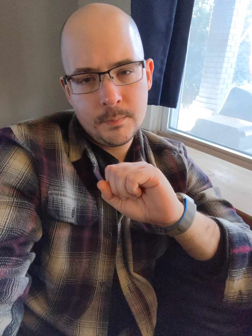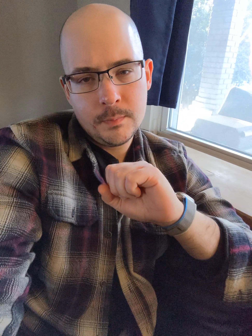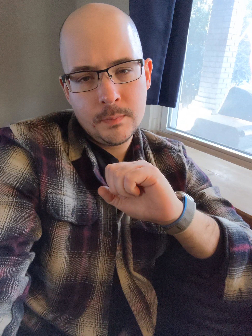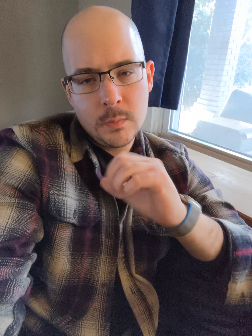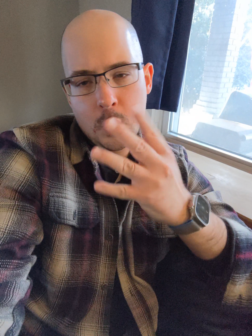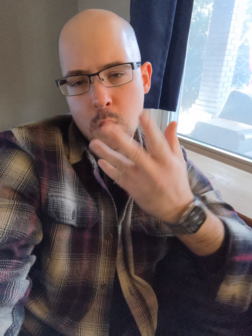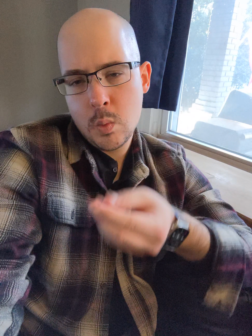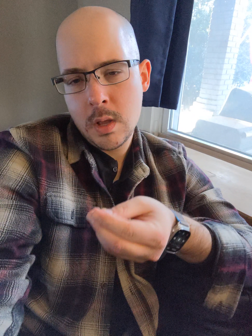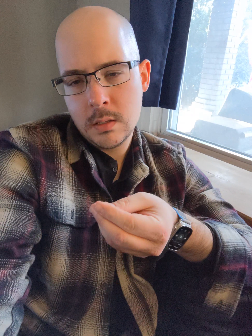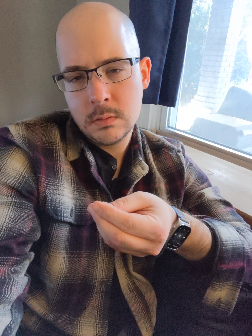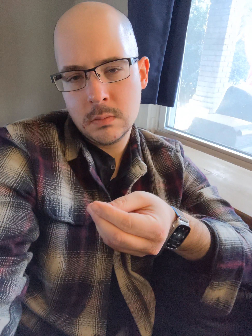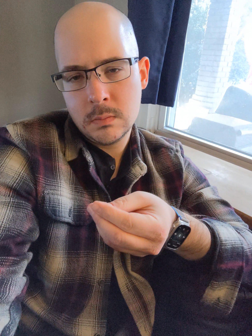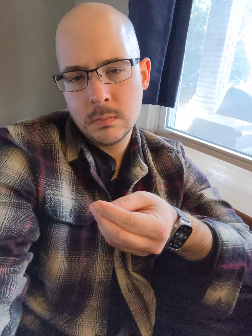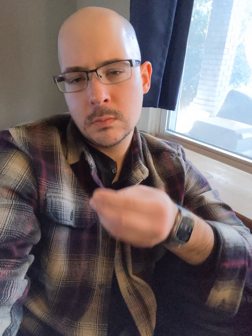wet